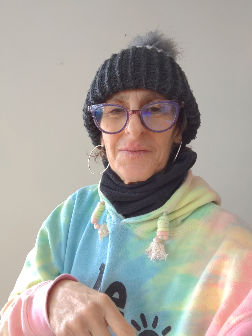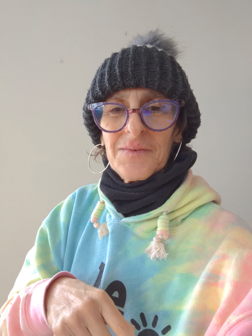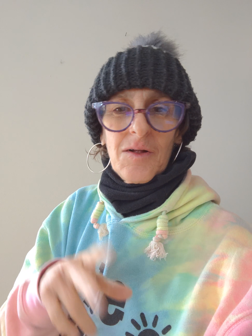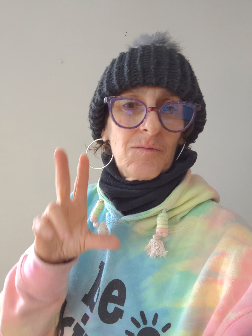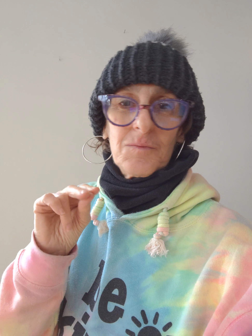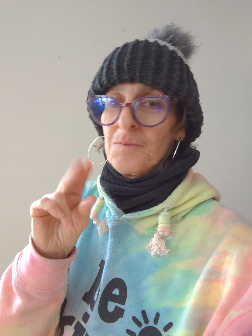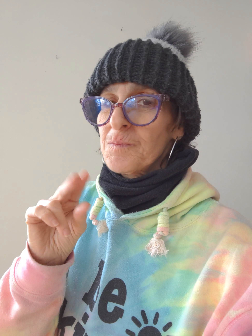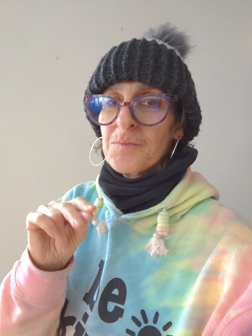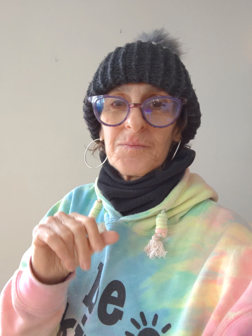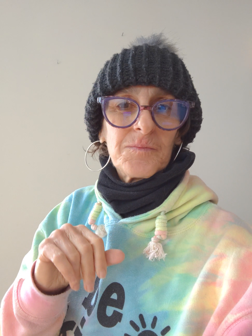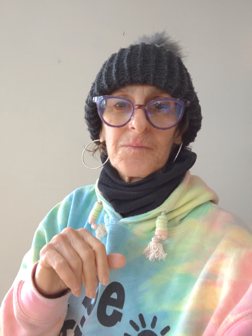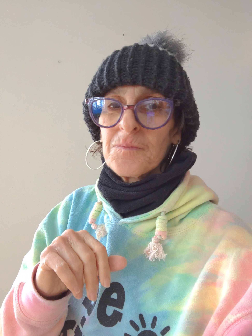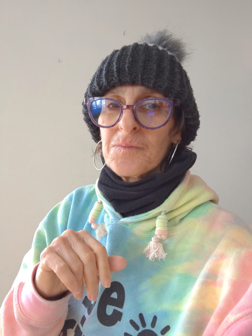no